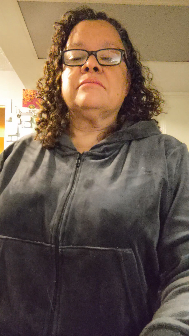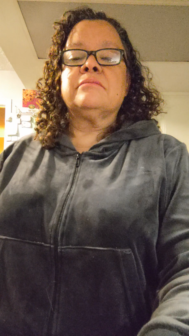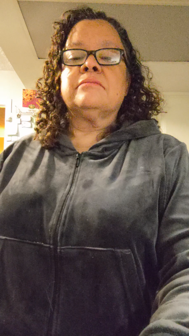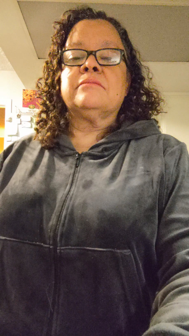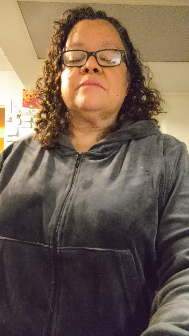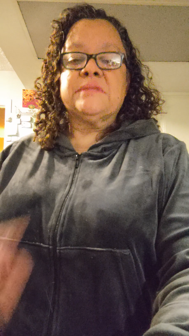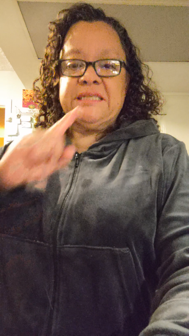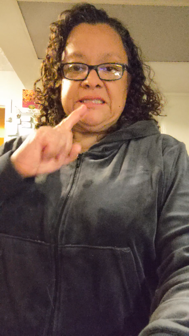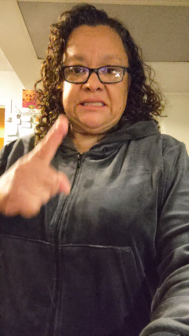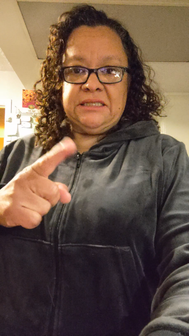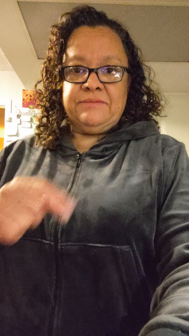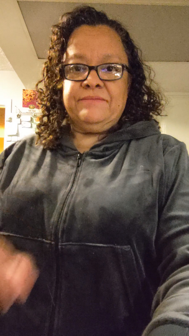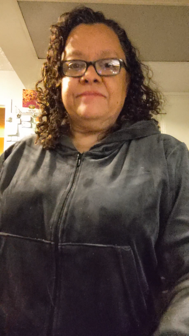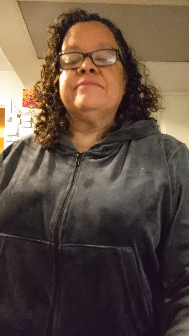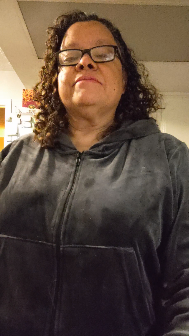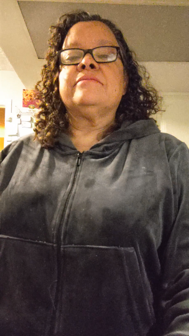is